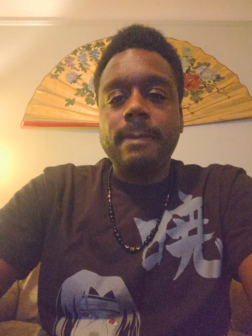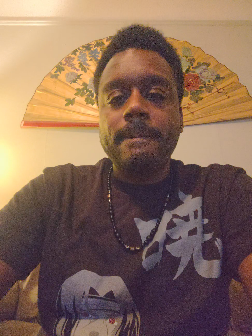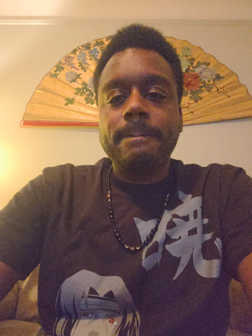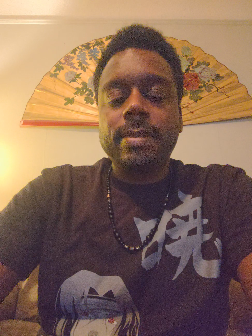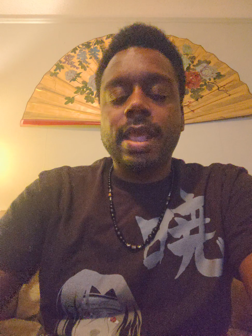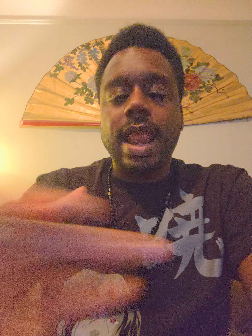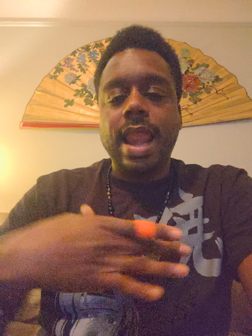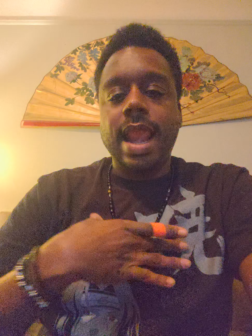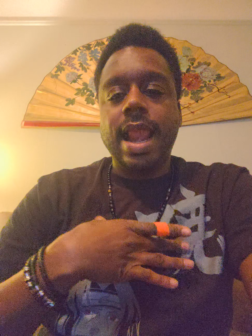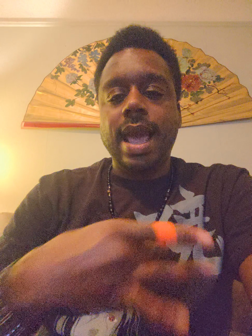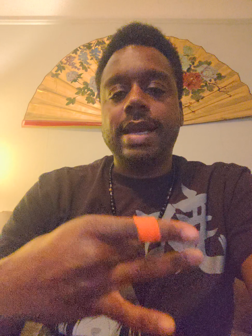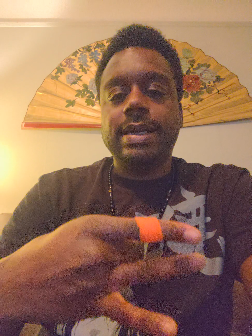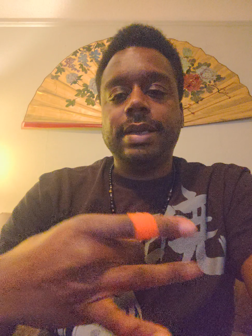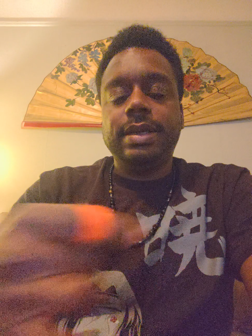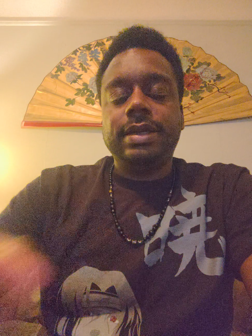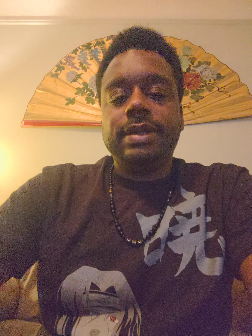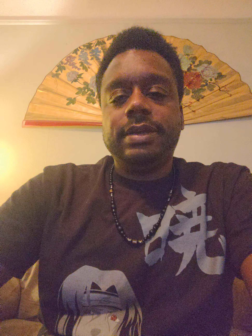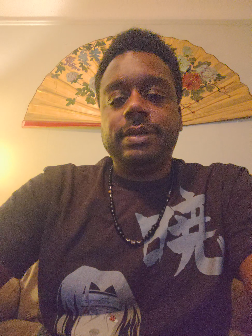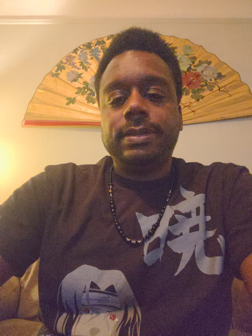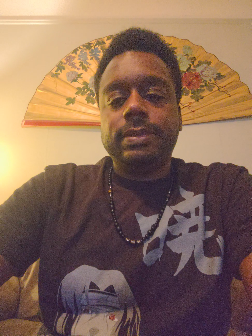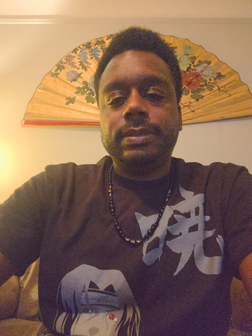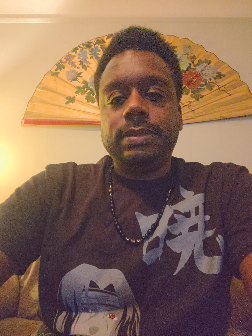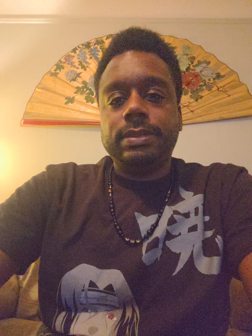like